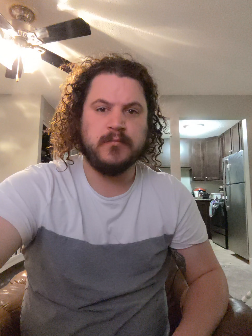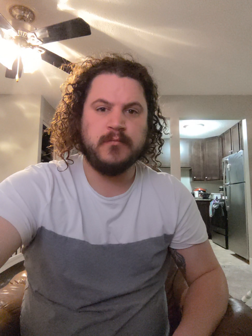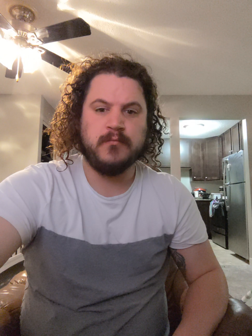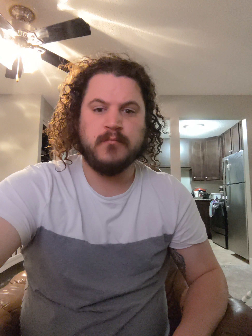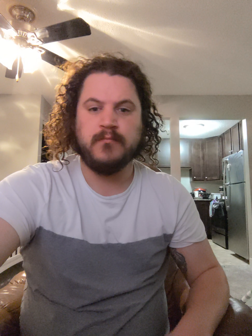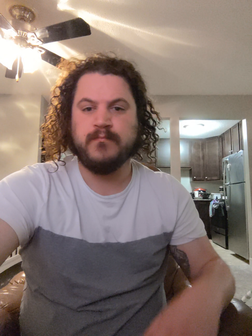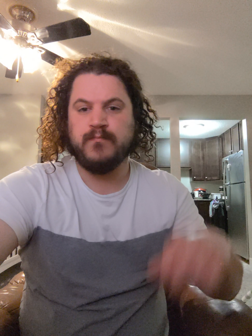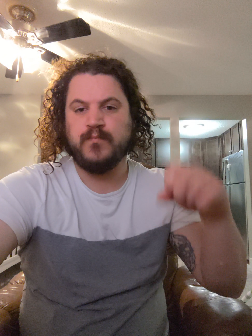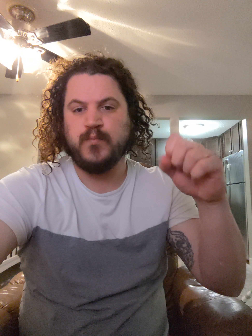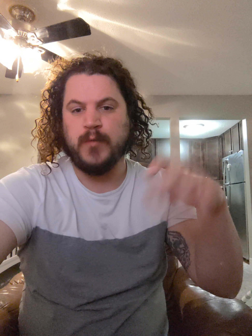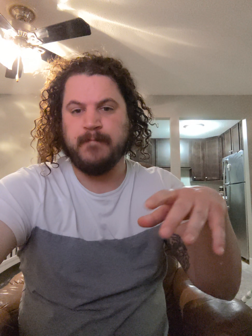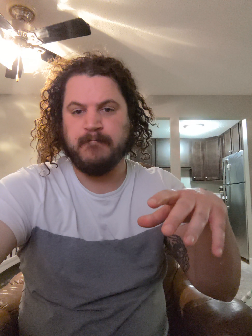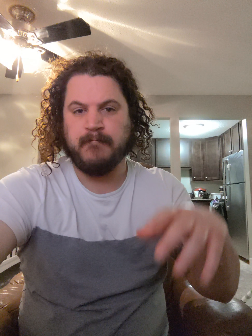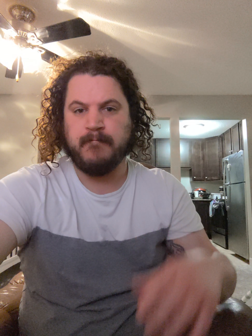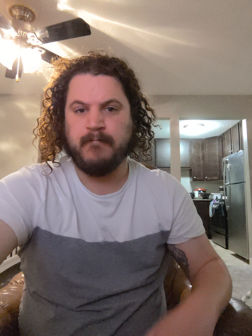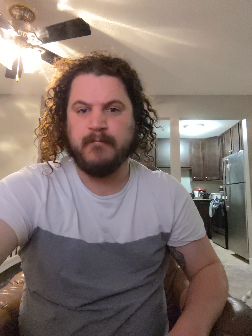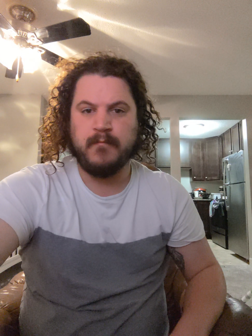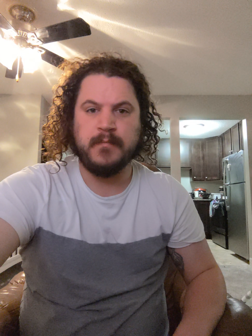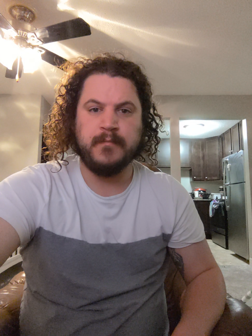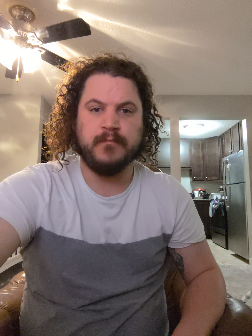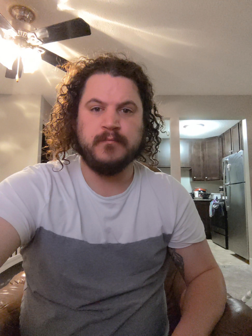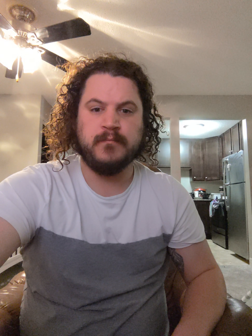drop